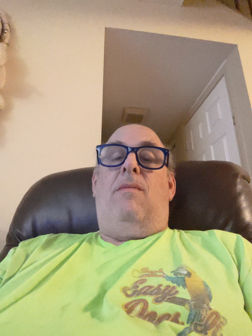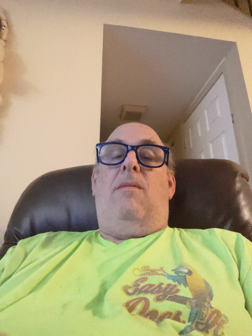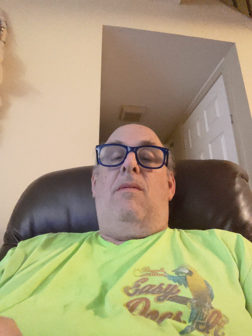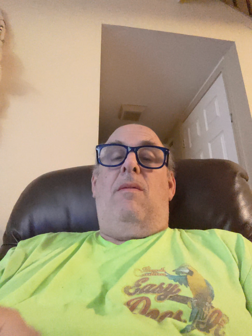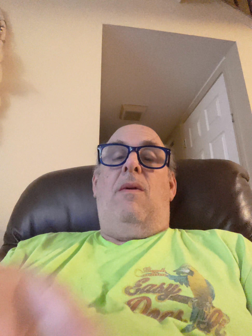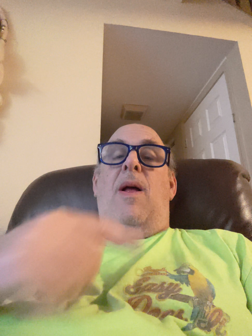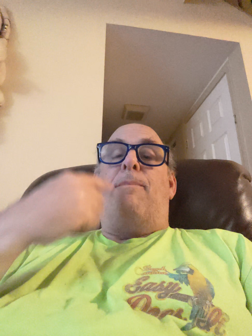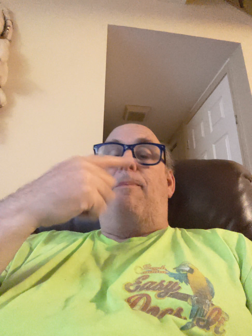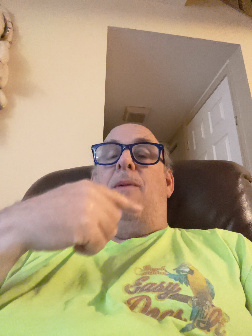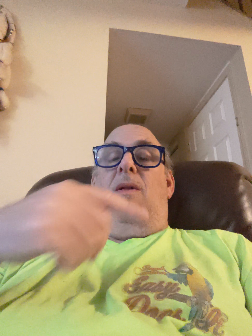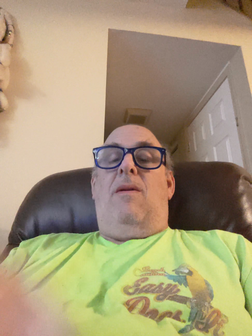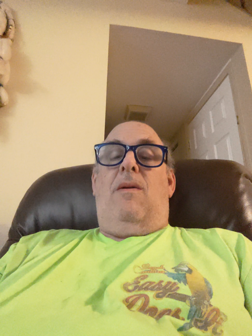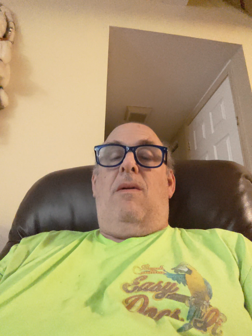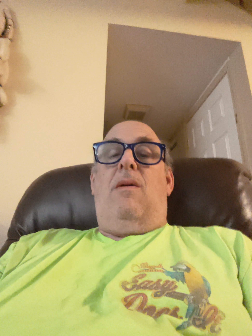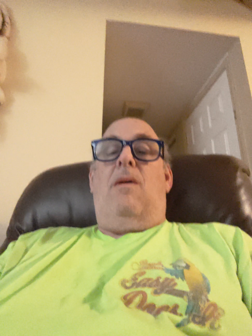mouth